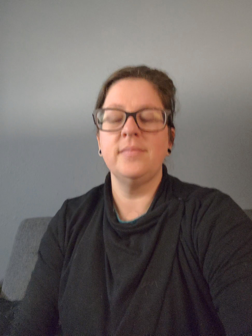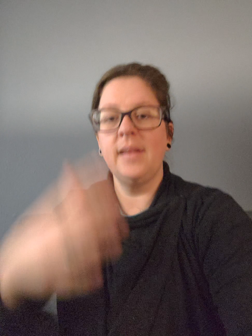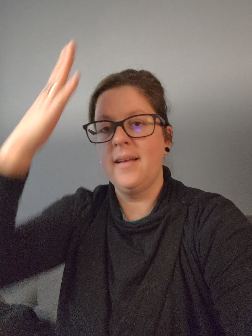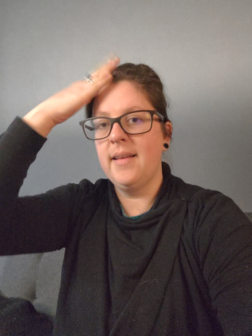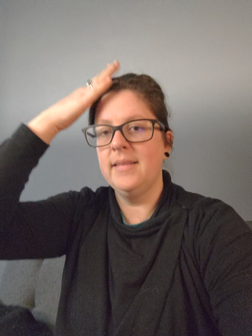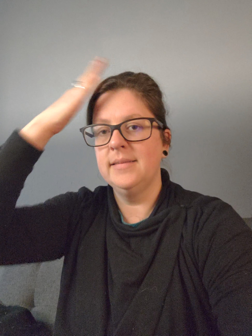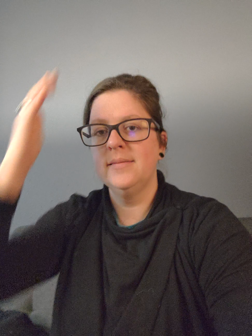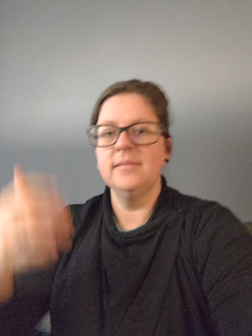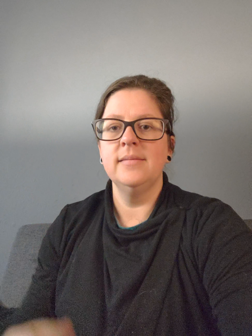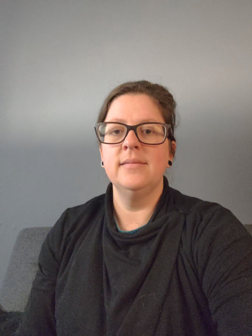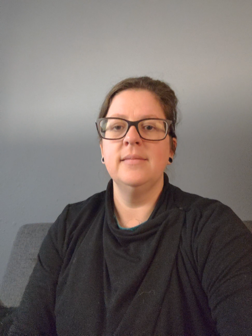hat